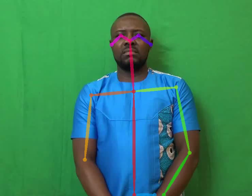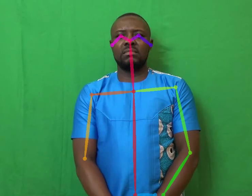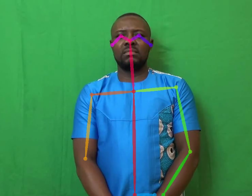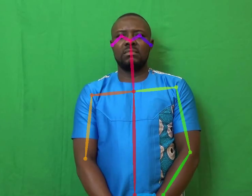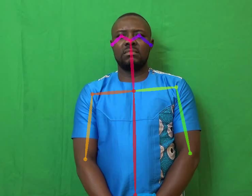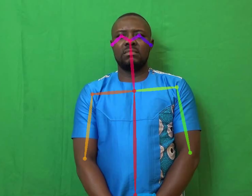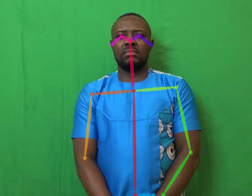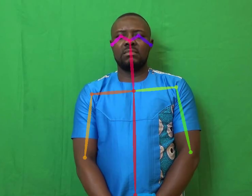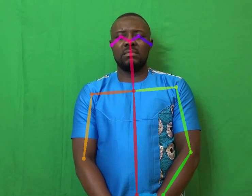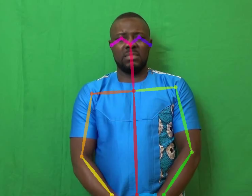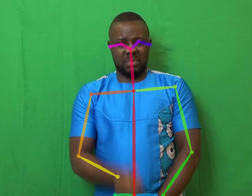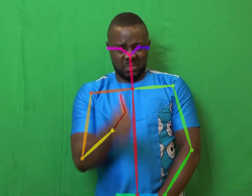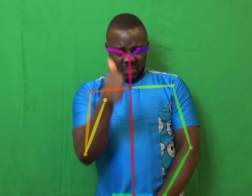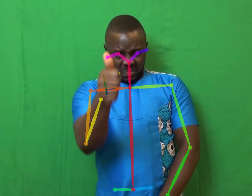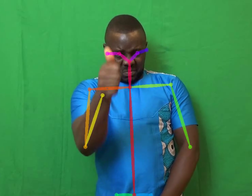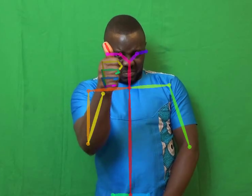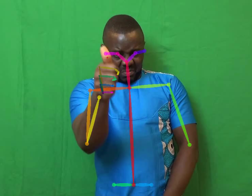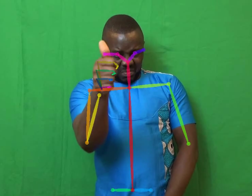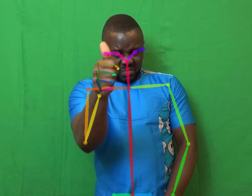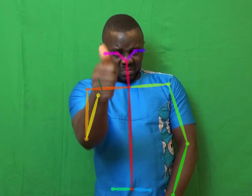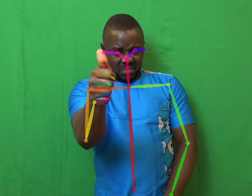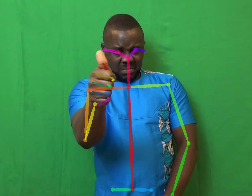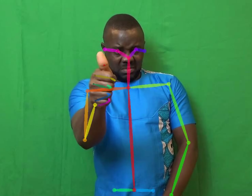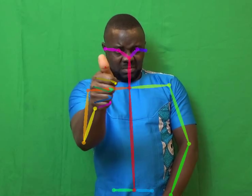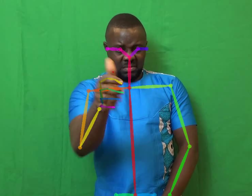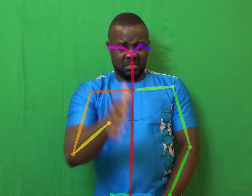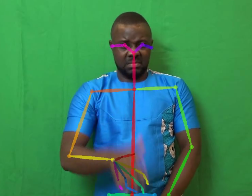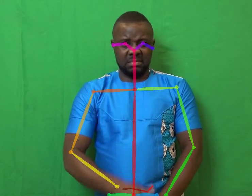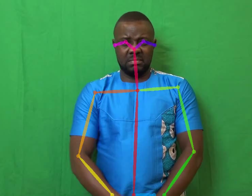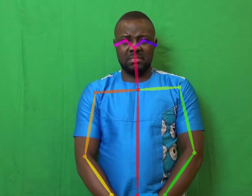yourself